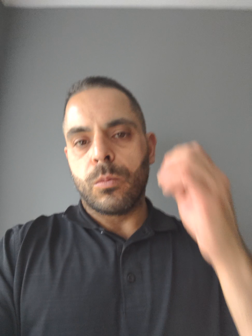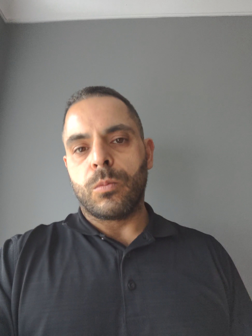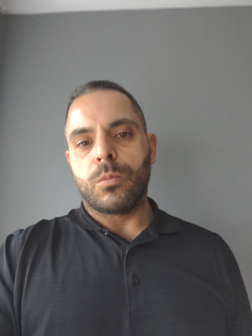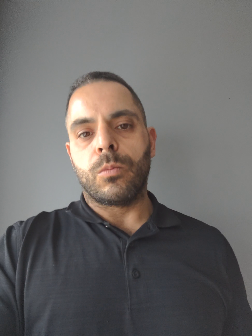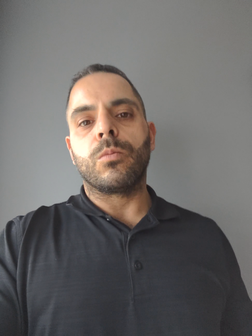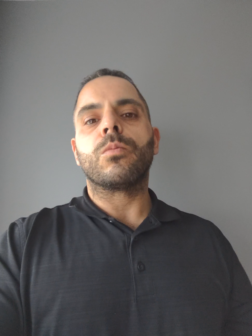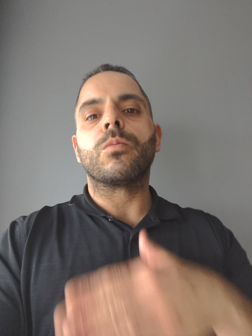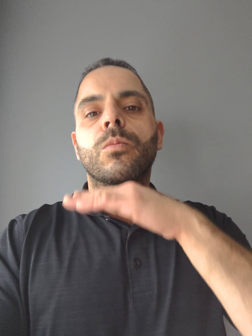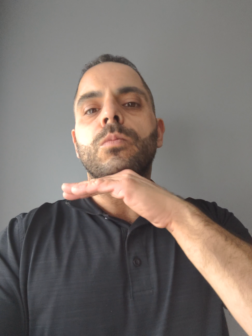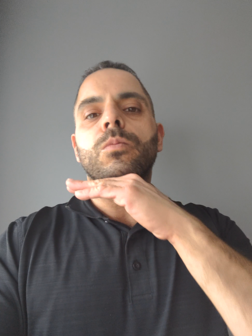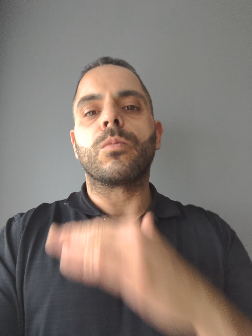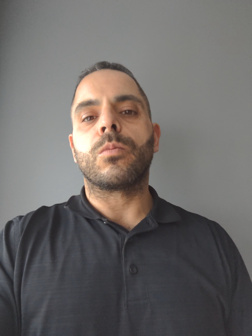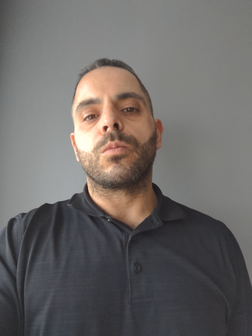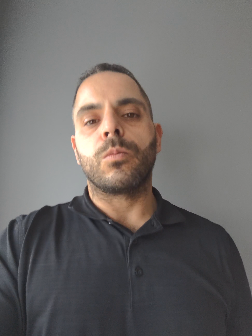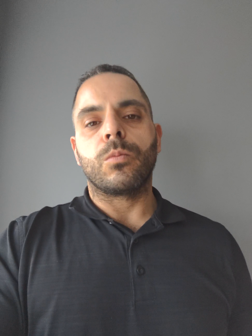pig